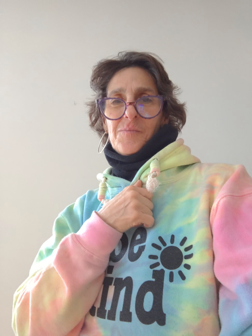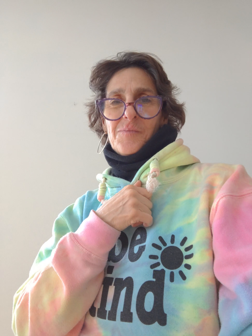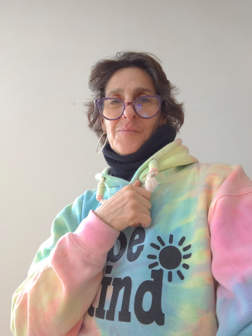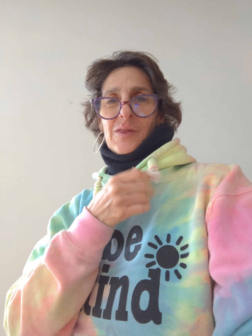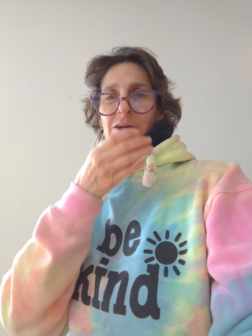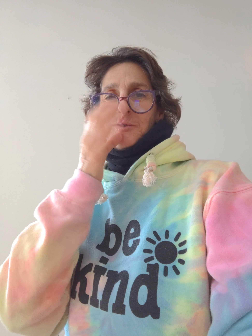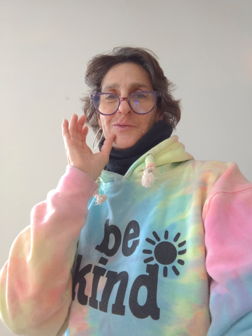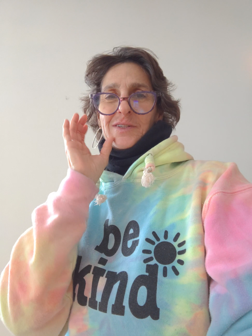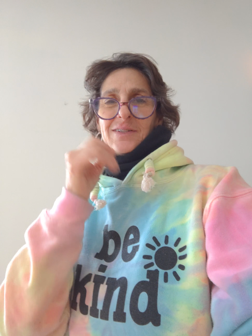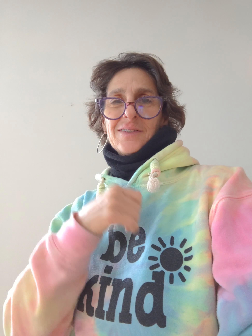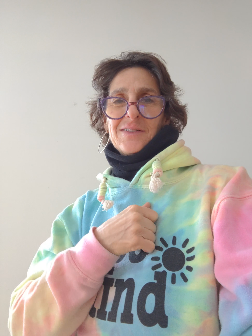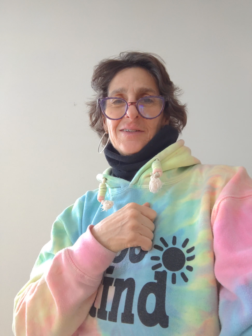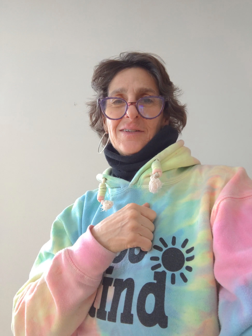drink